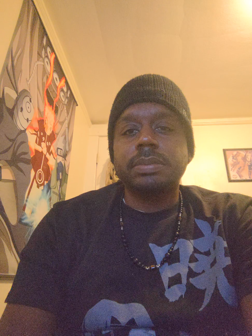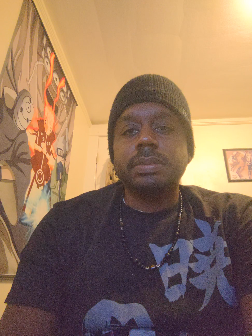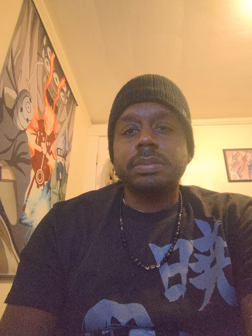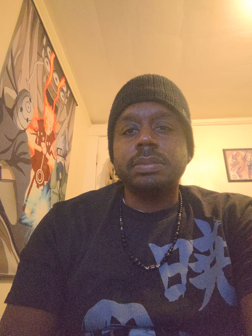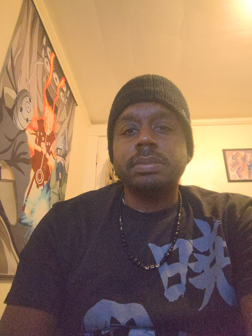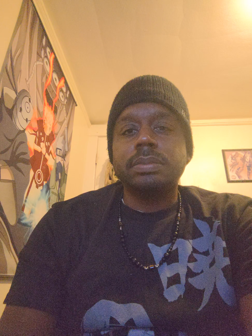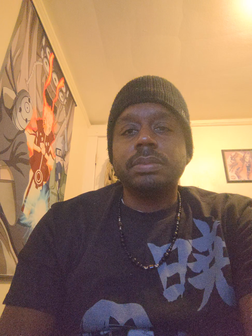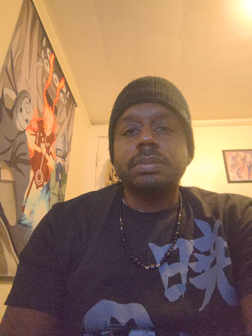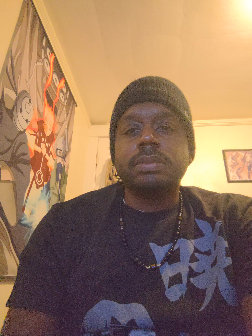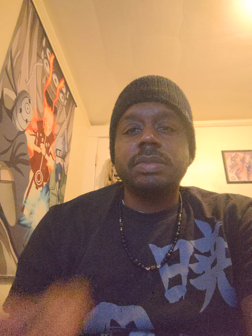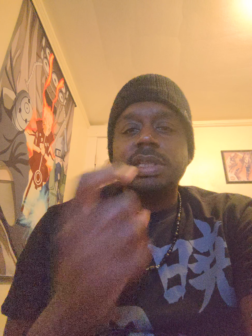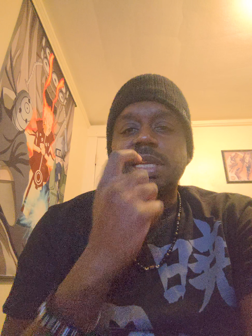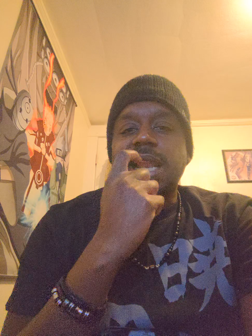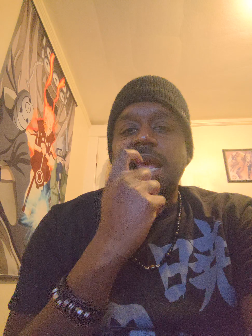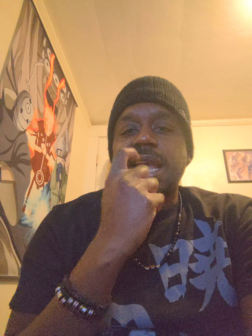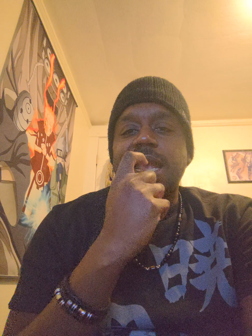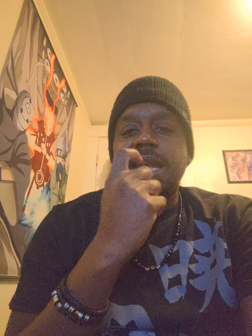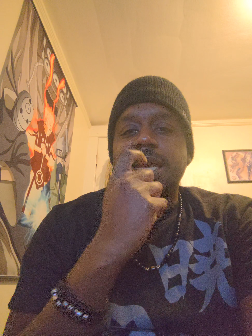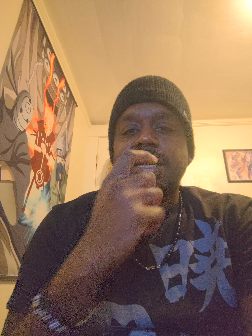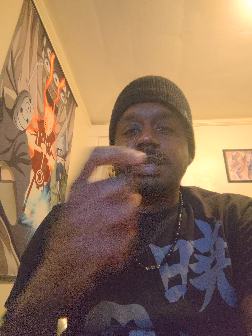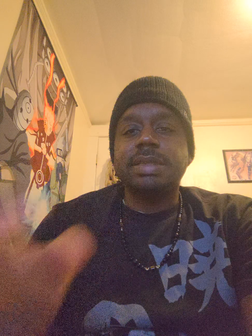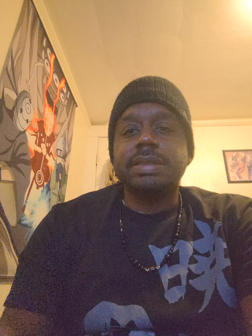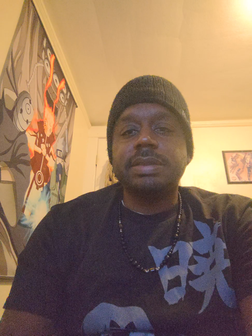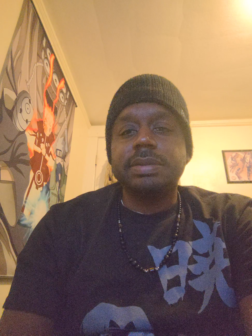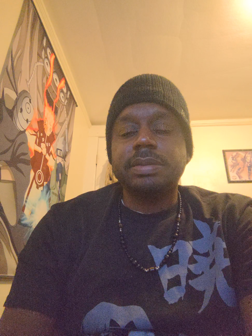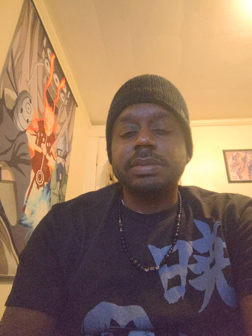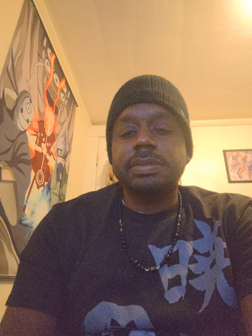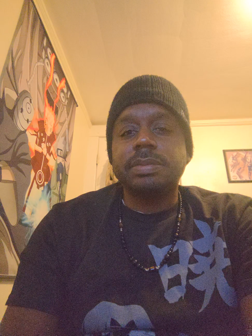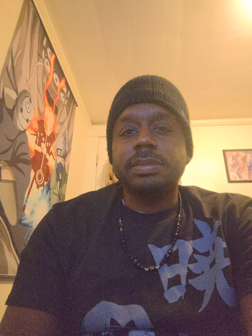window